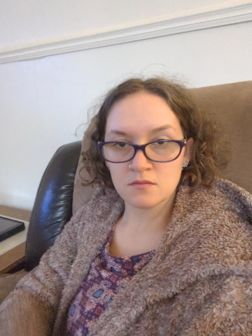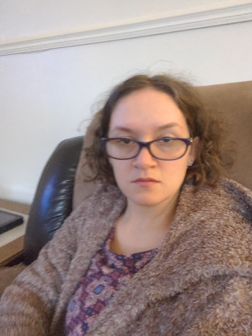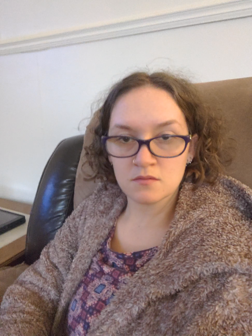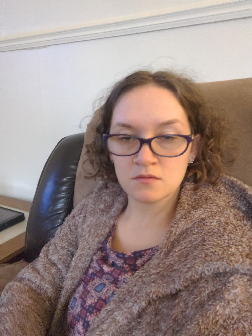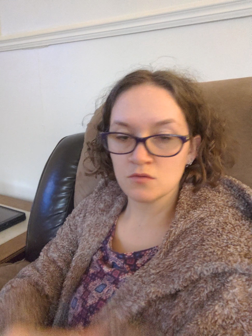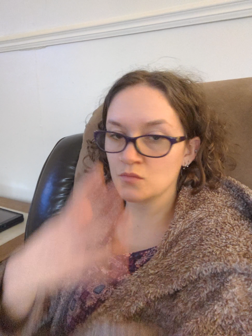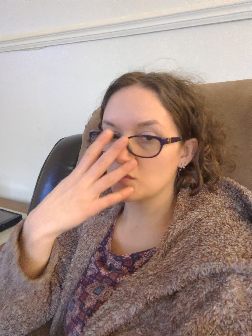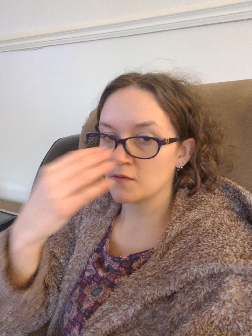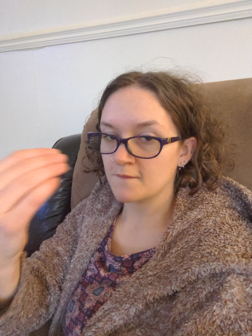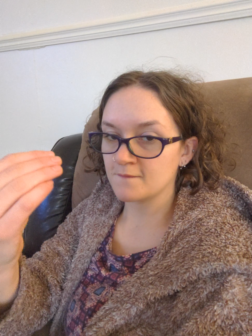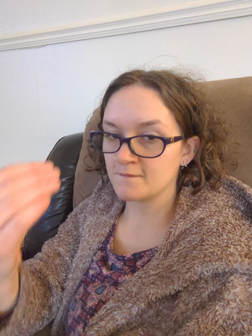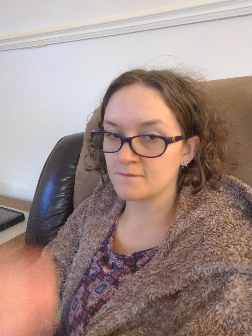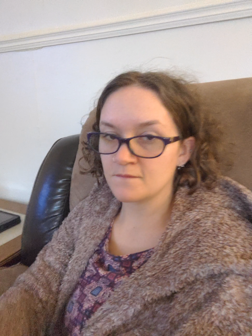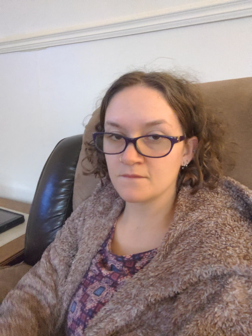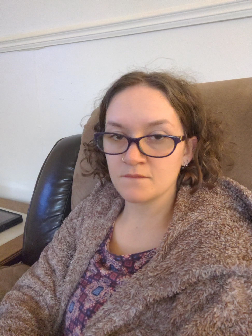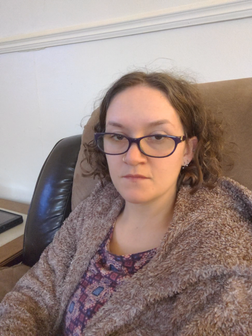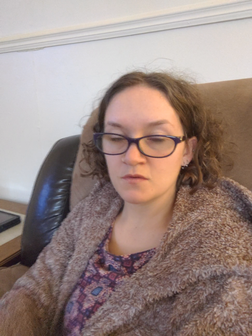wolf